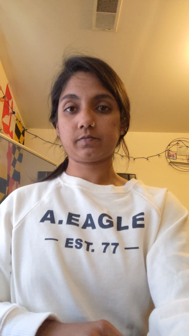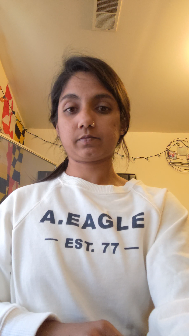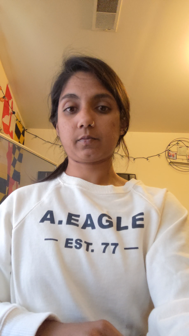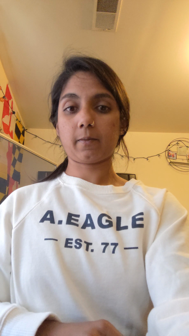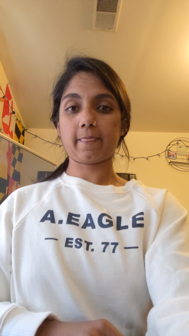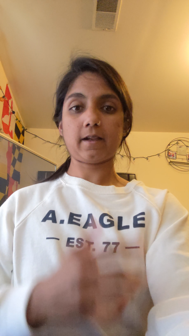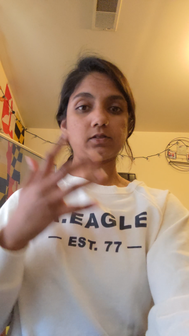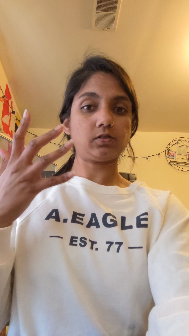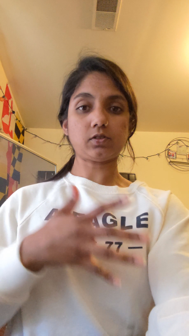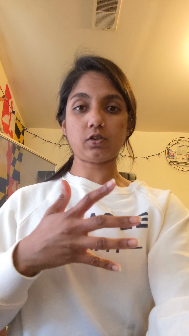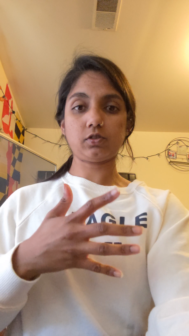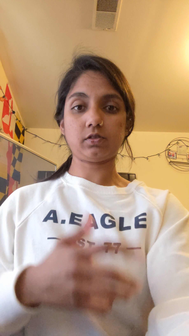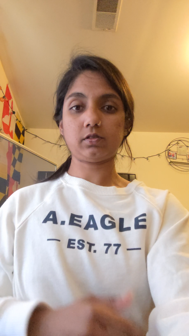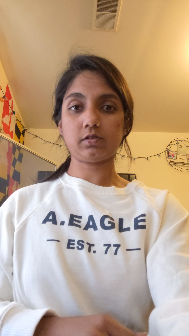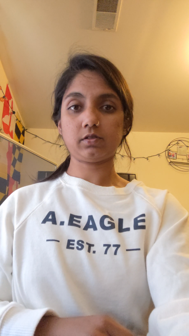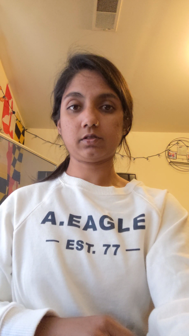scared